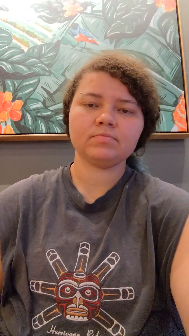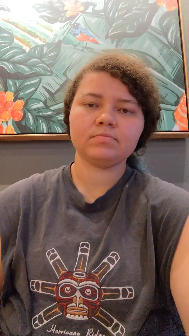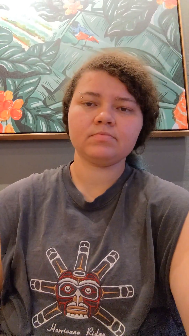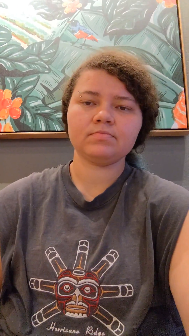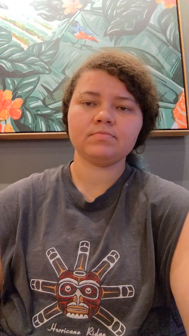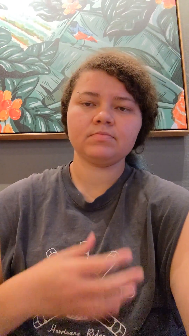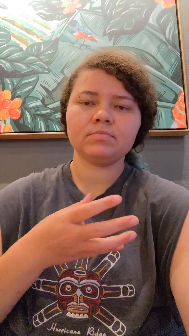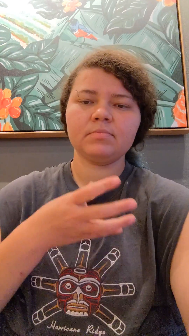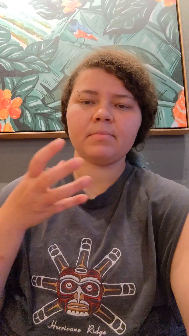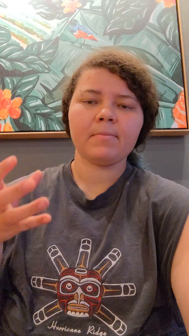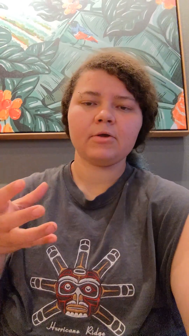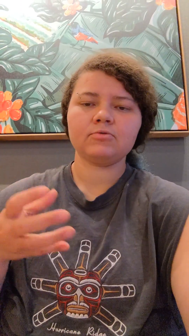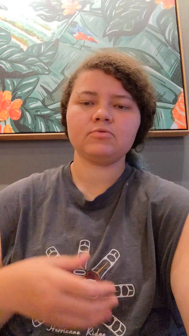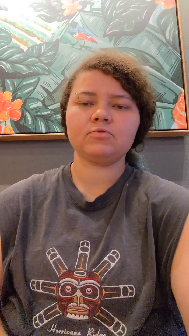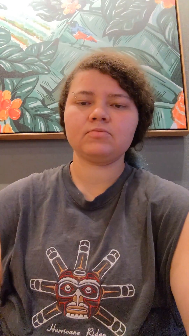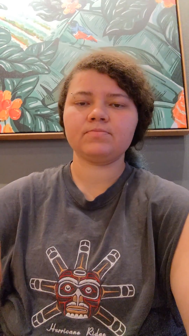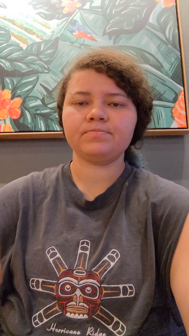much